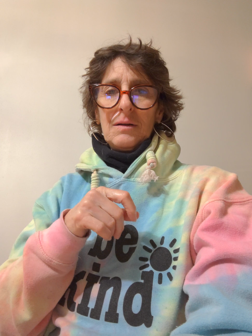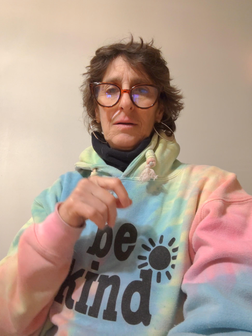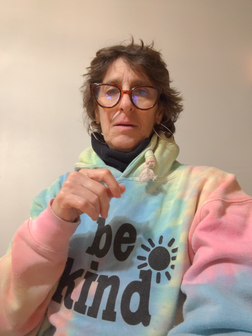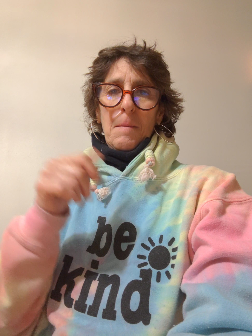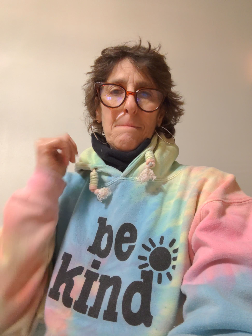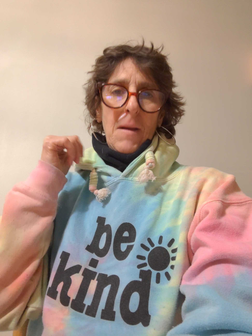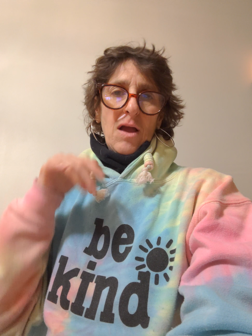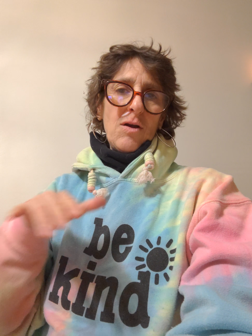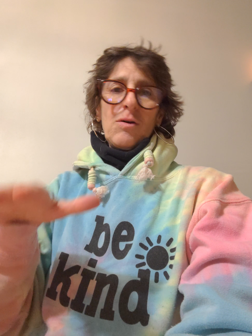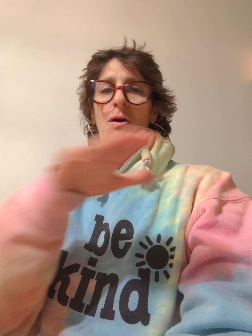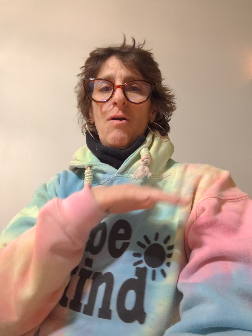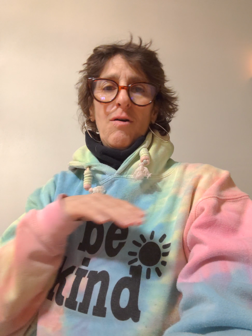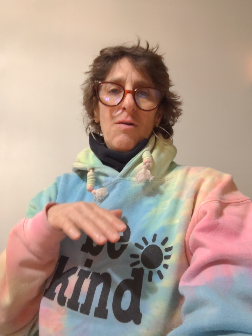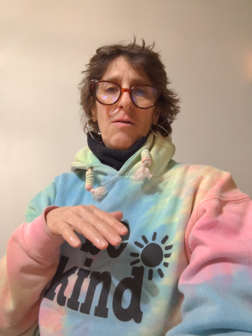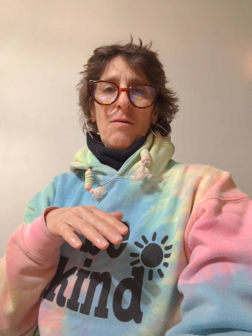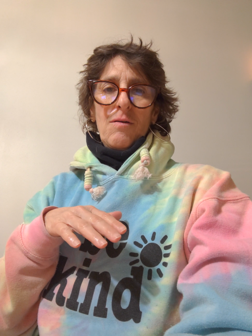backyard